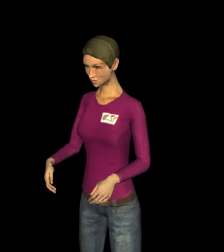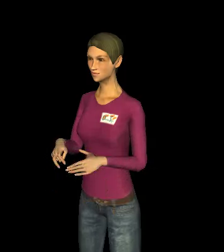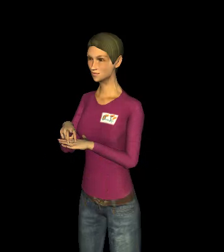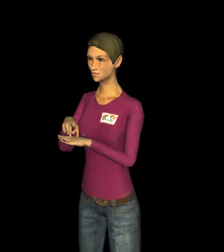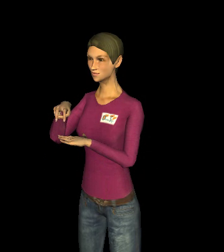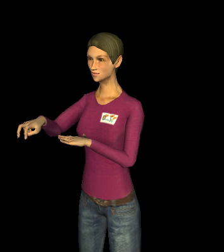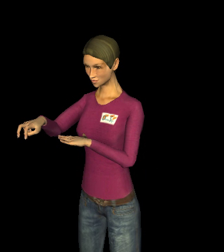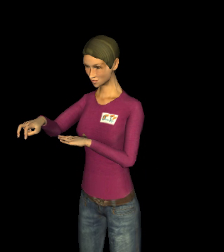يقفز